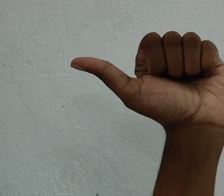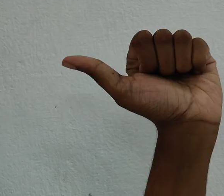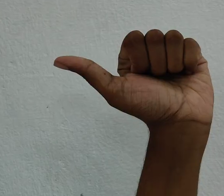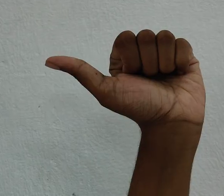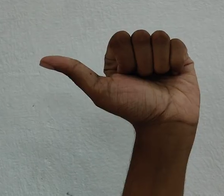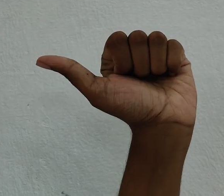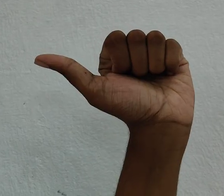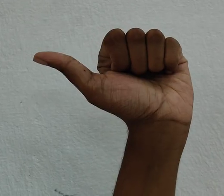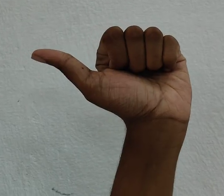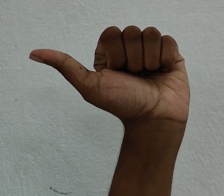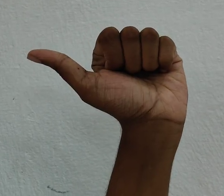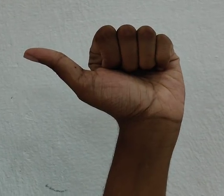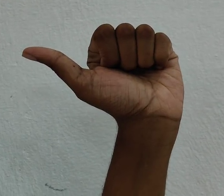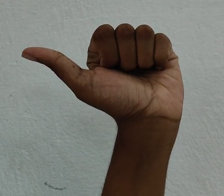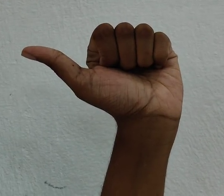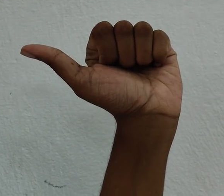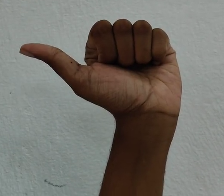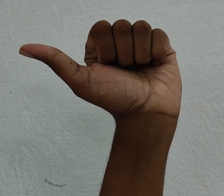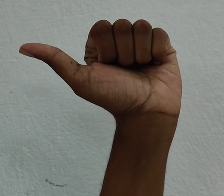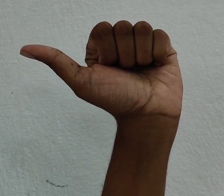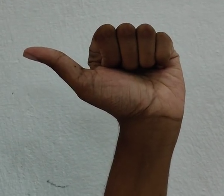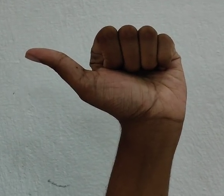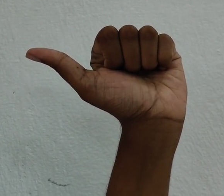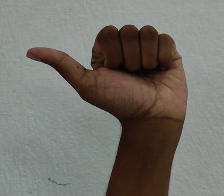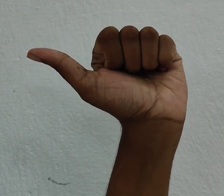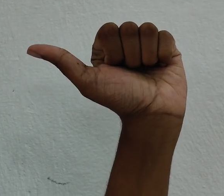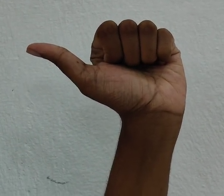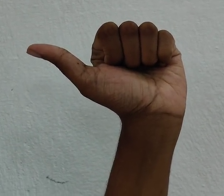എ